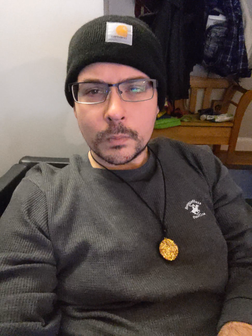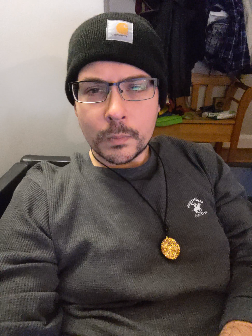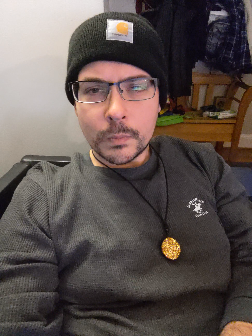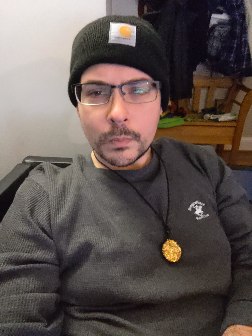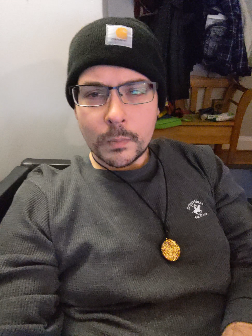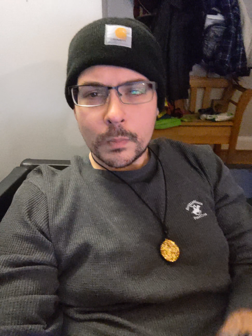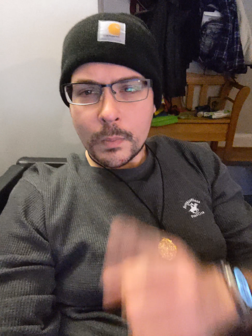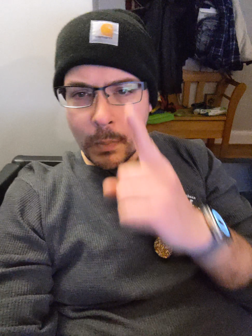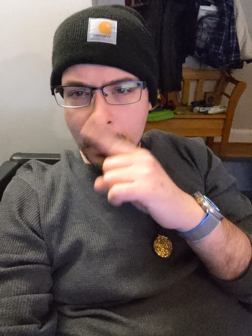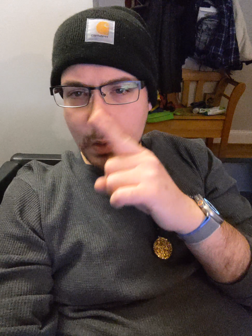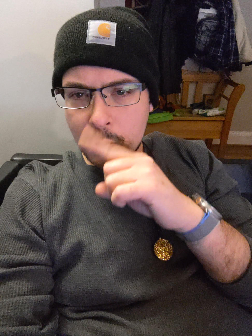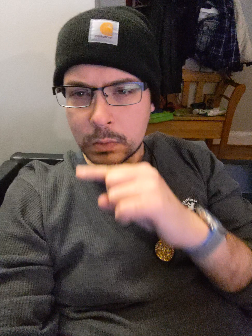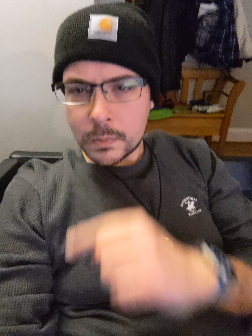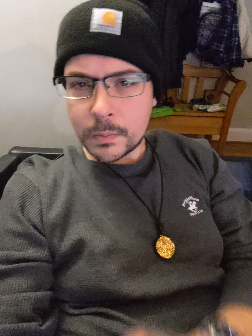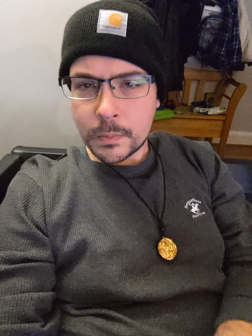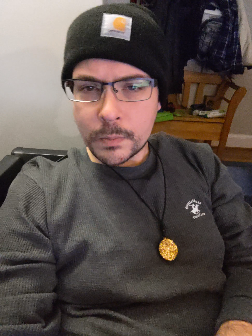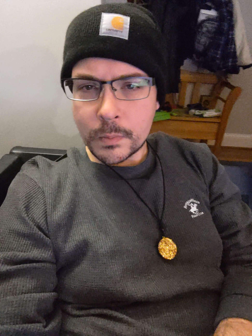mouse